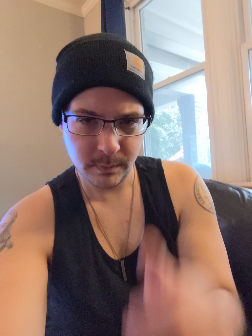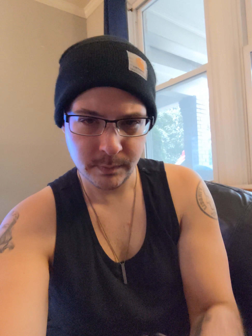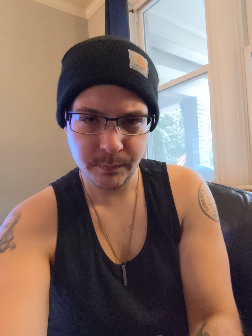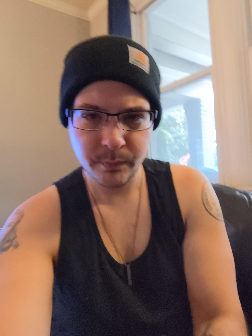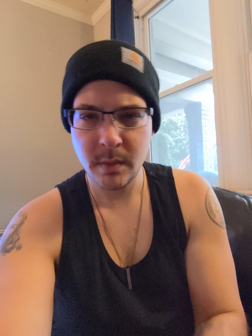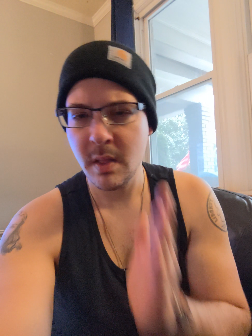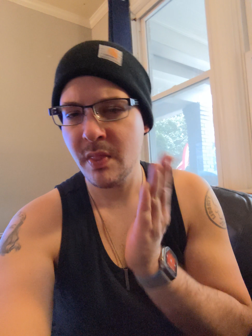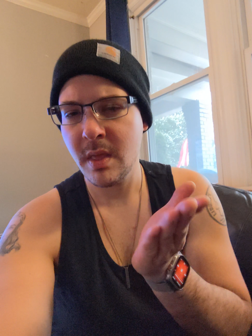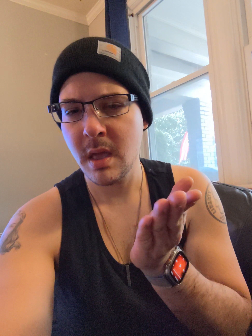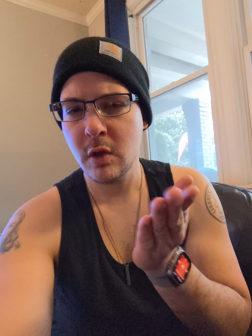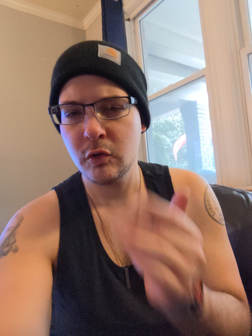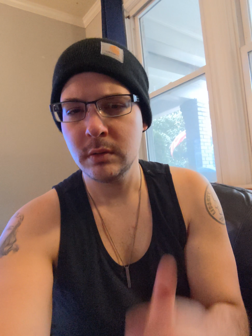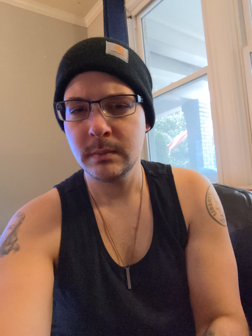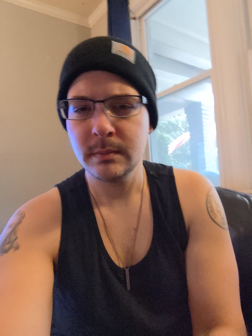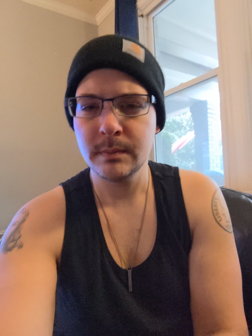there